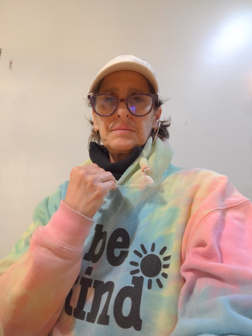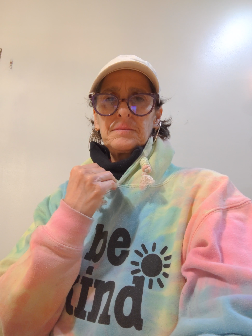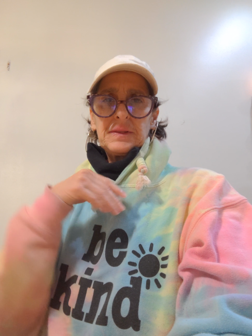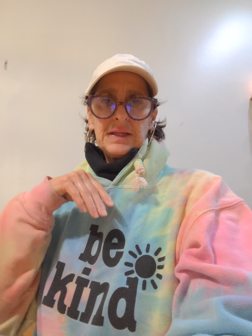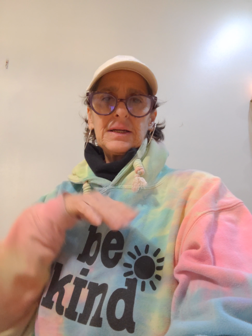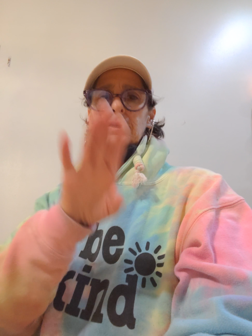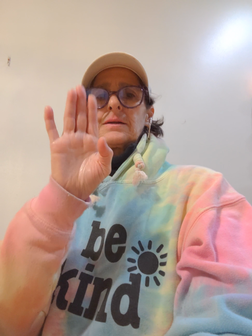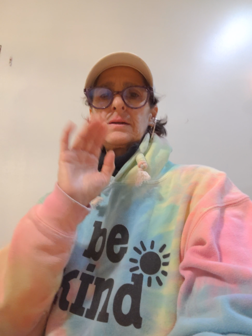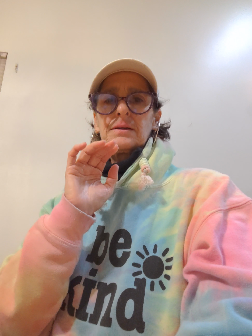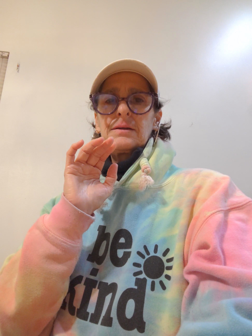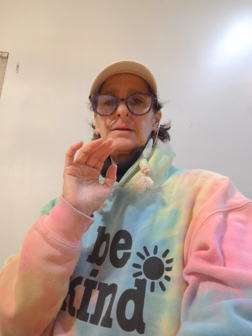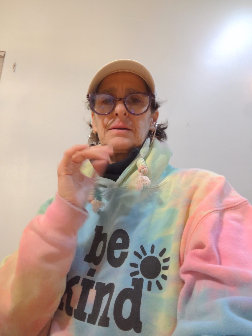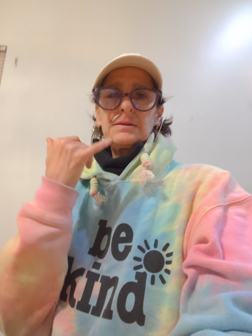into